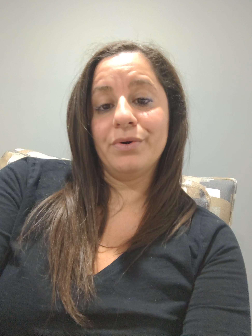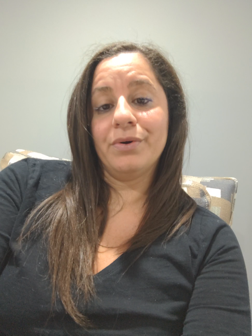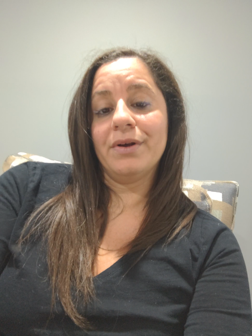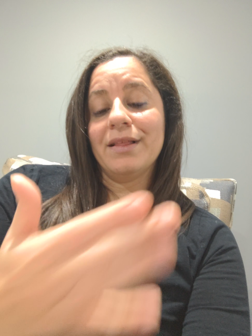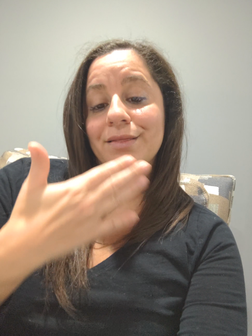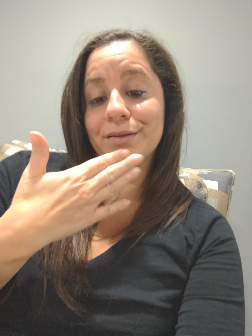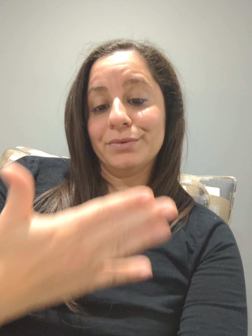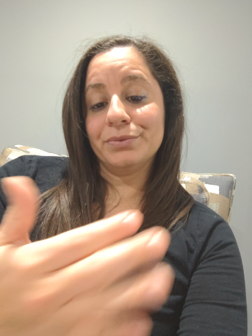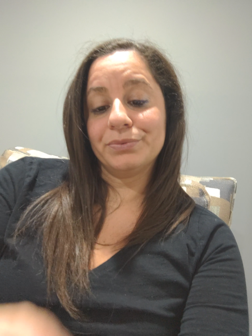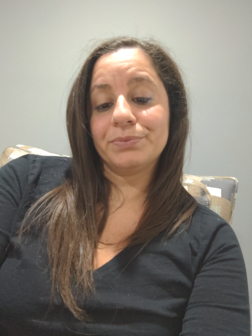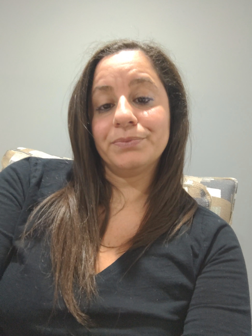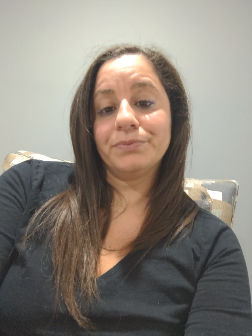thank you